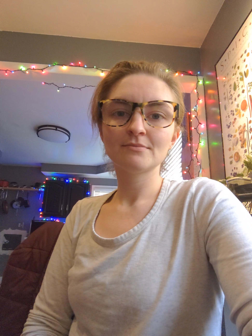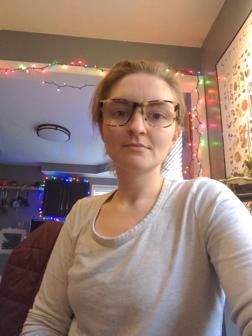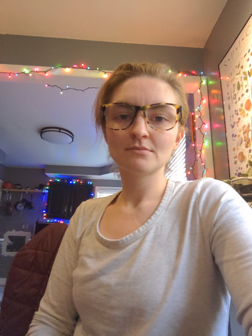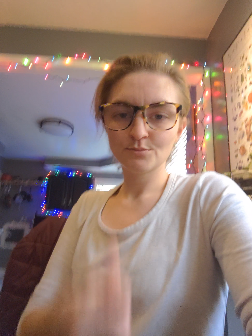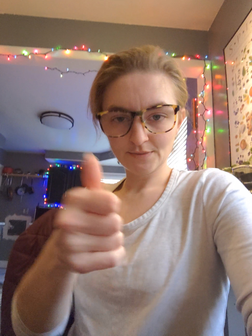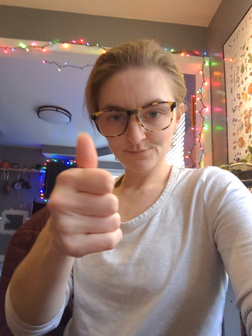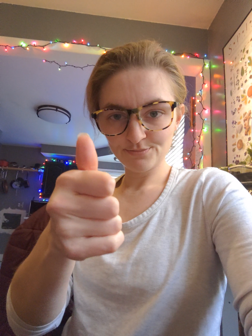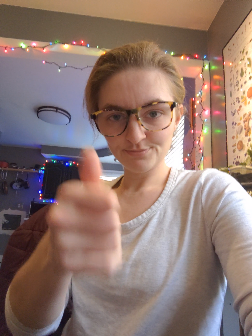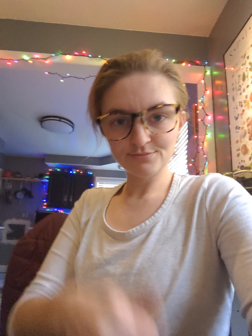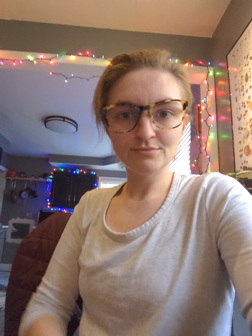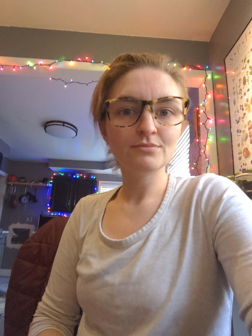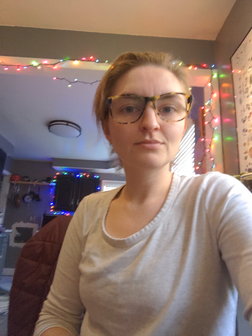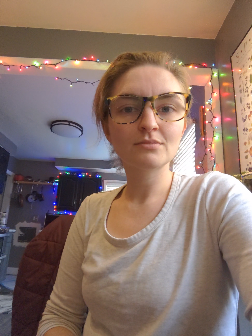yourself